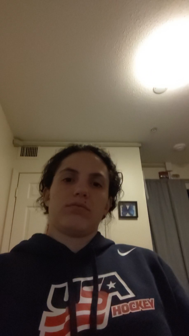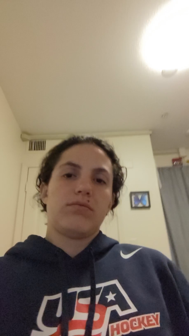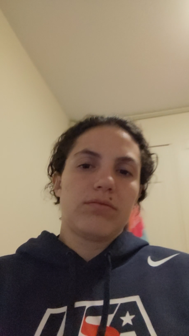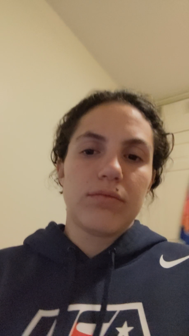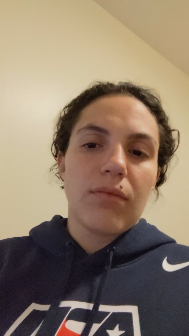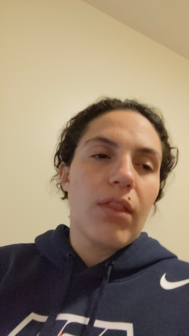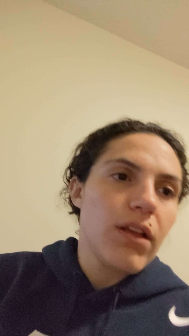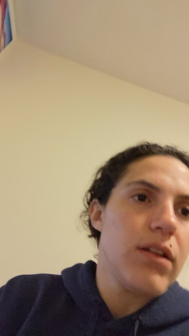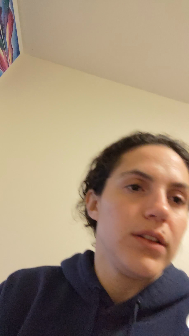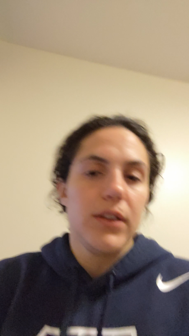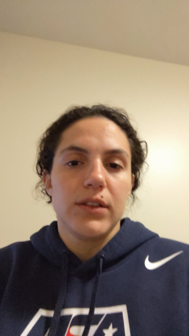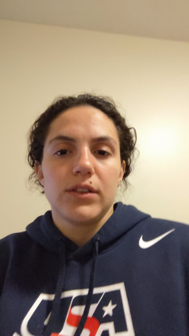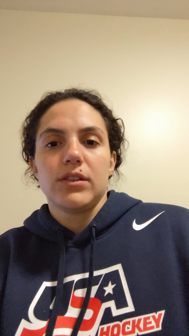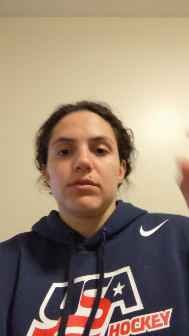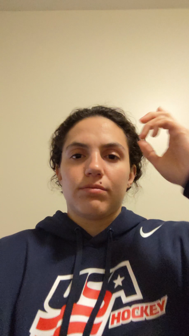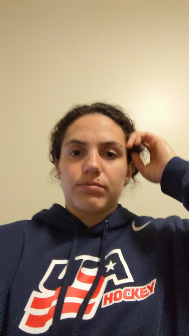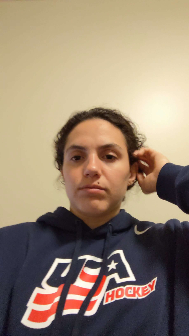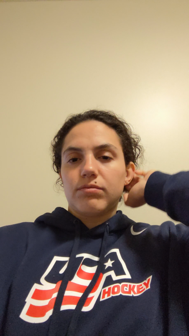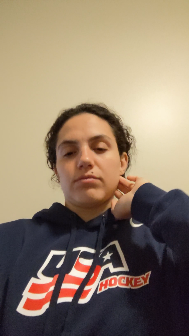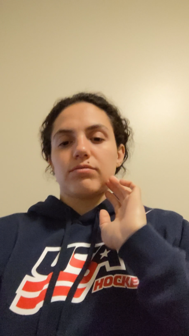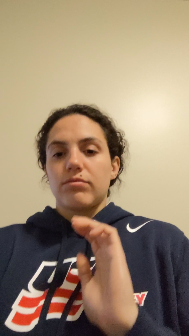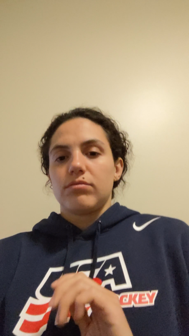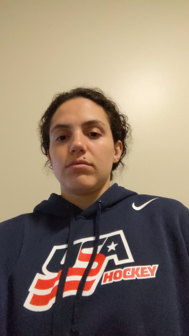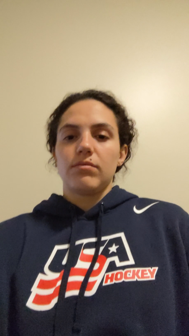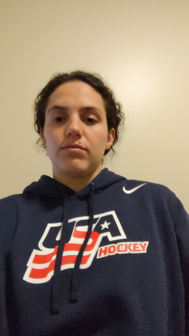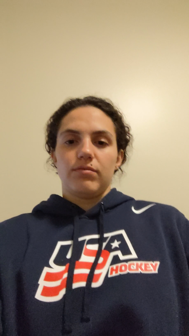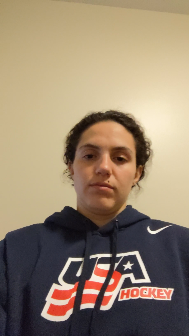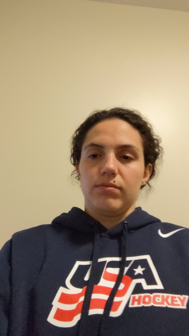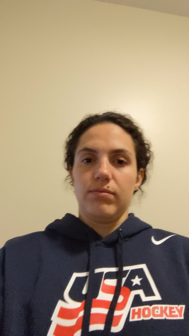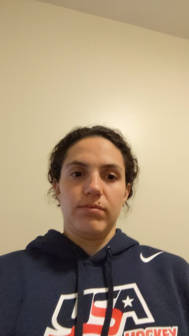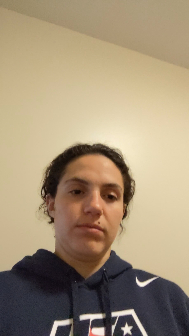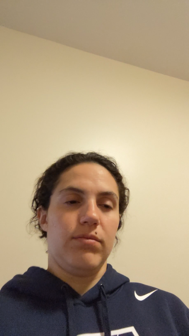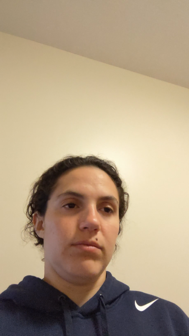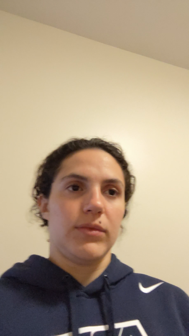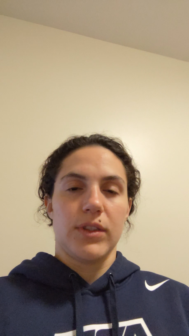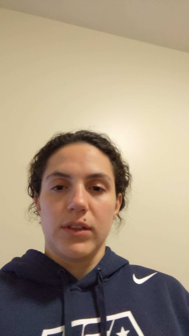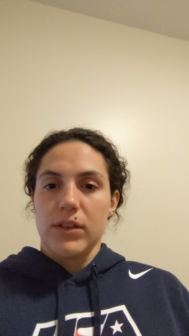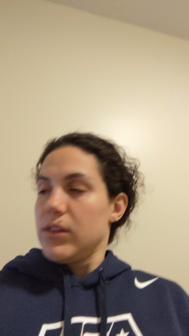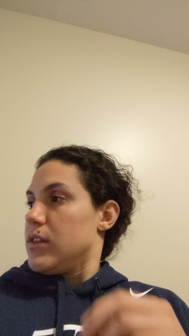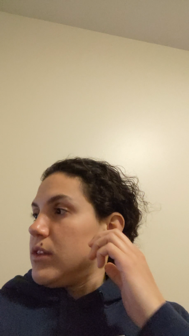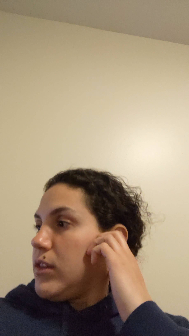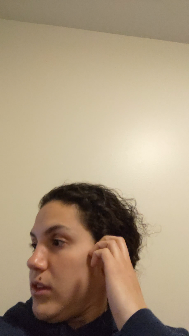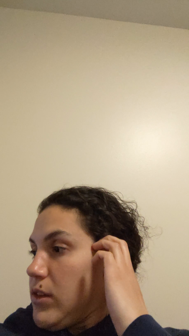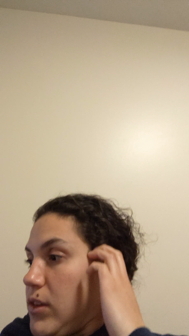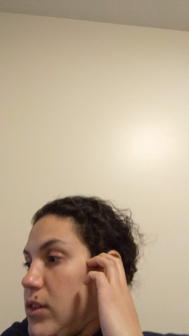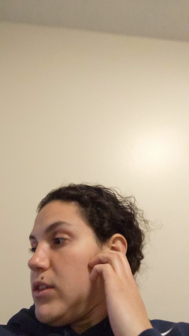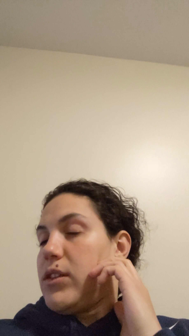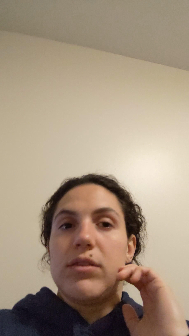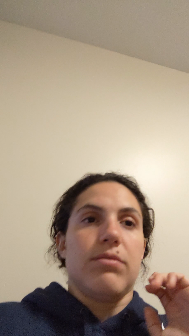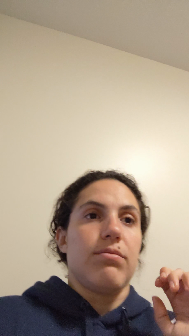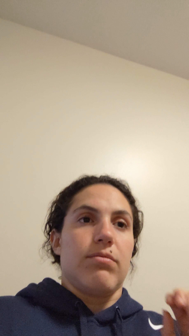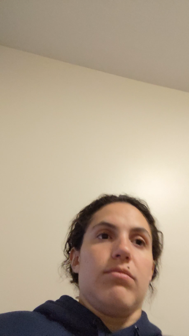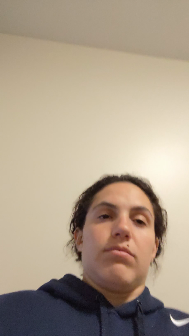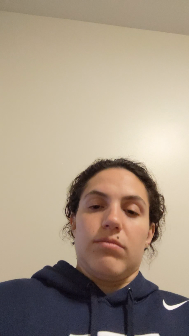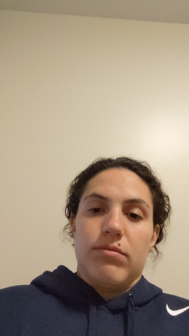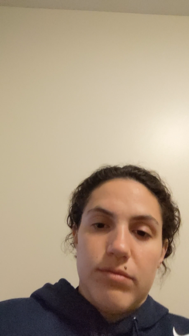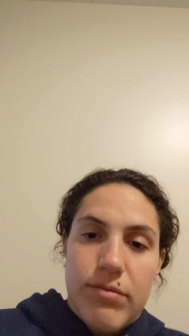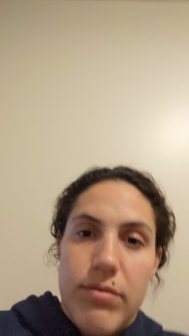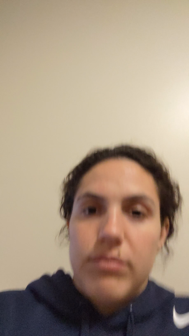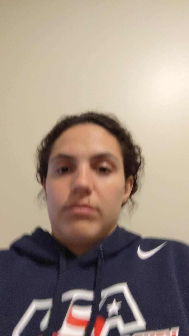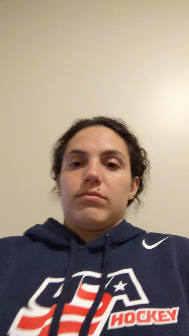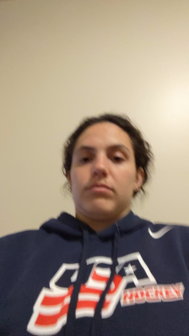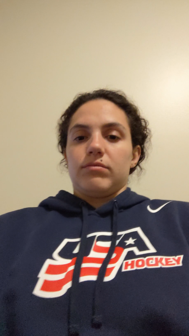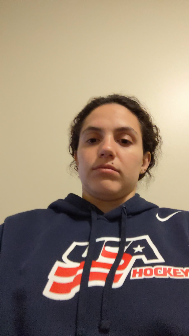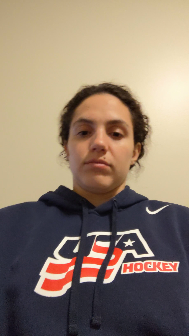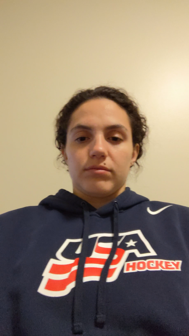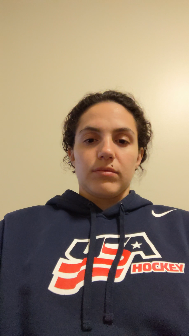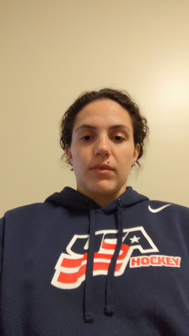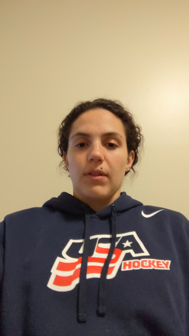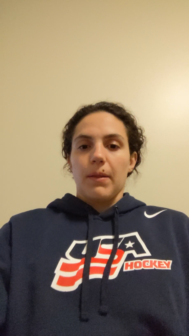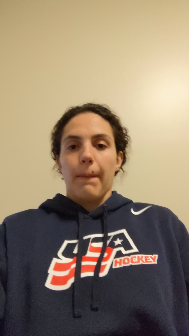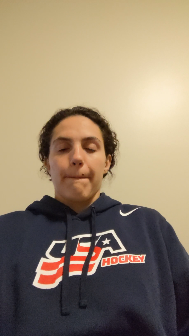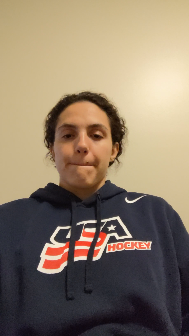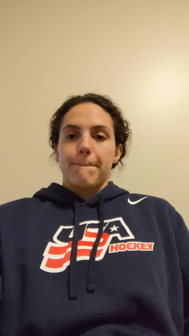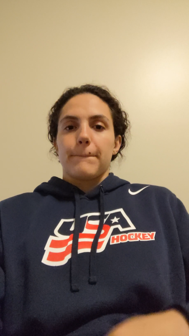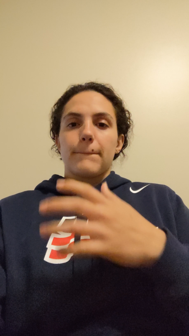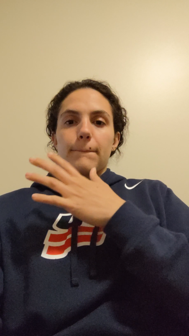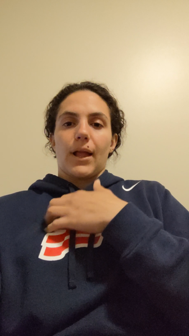bear